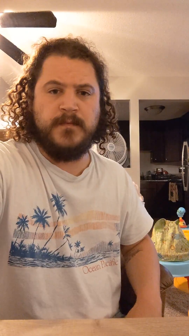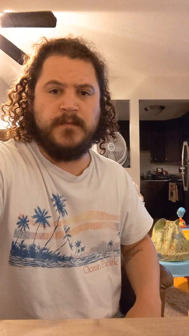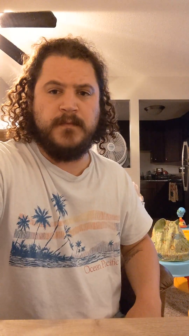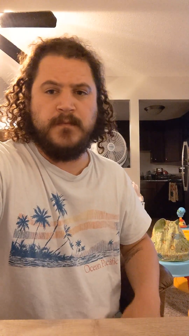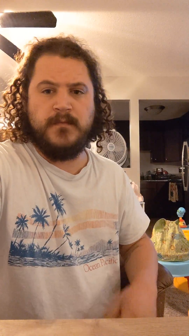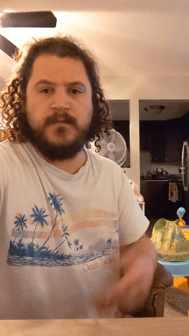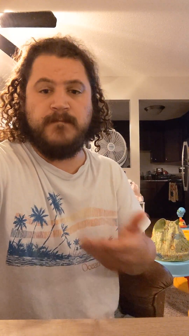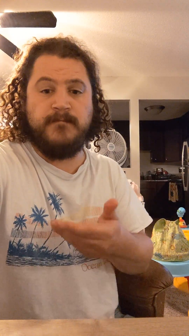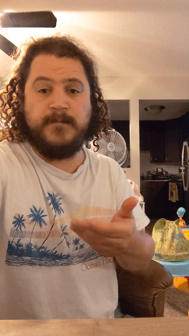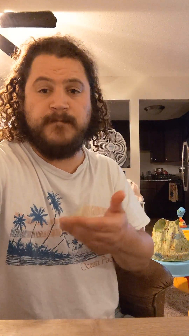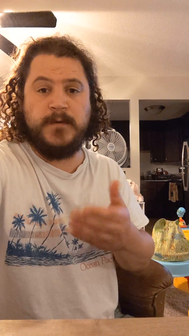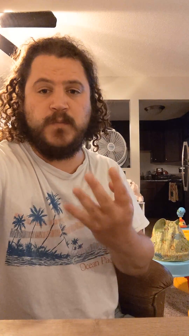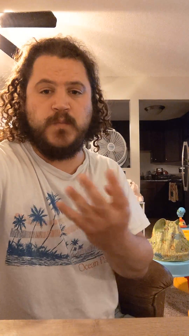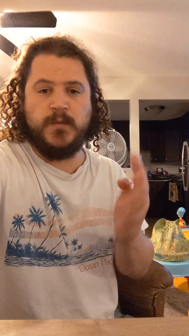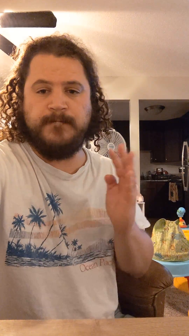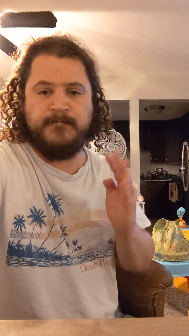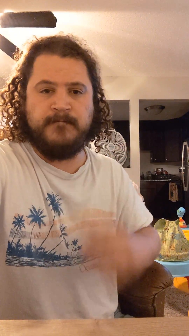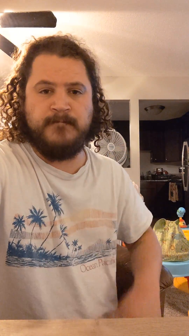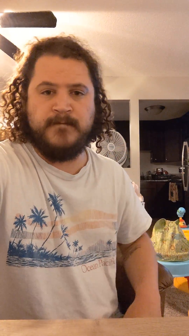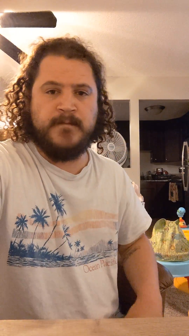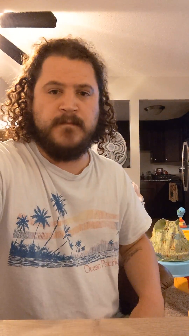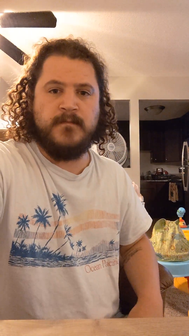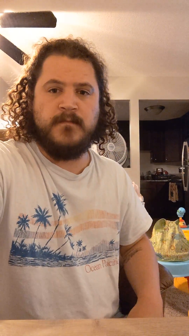crib